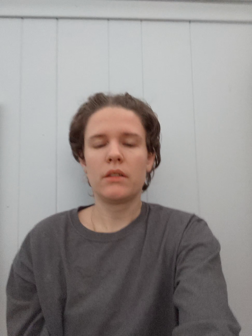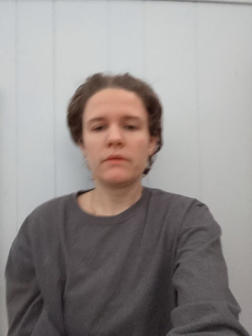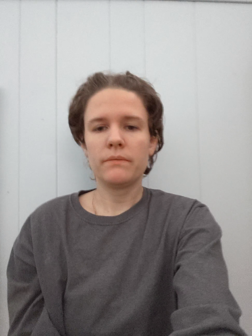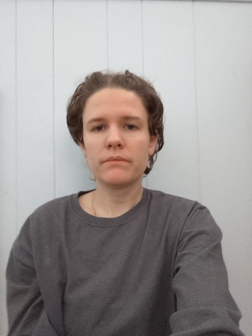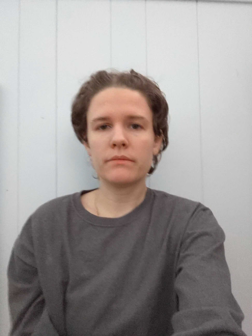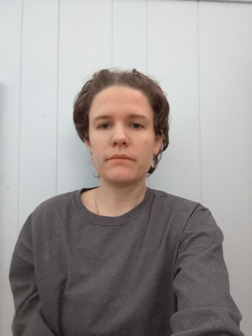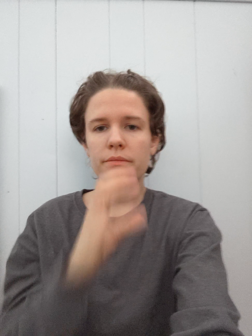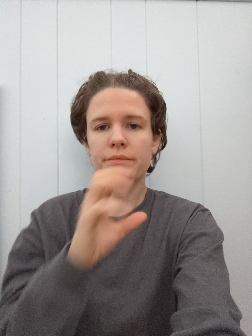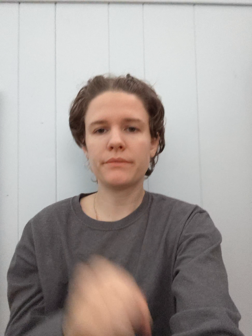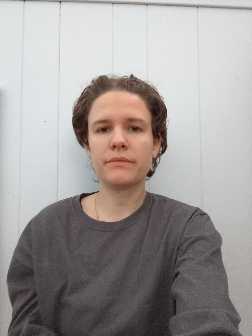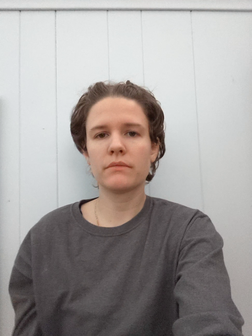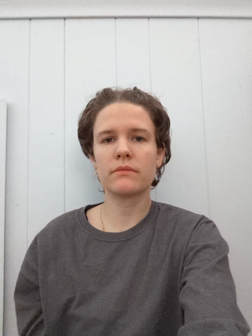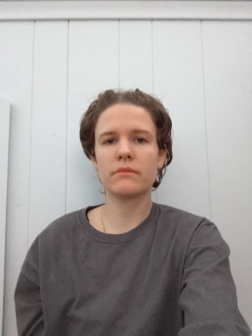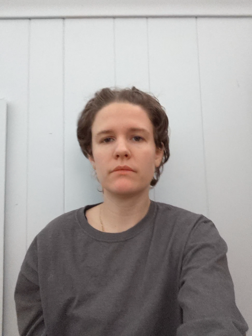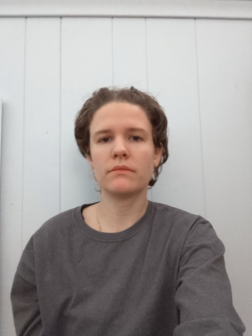old